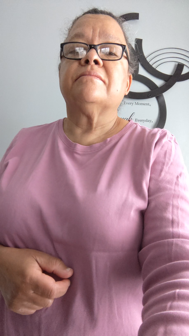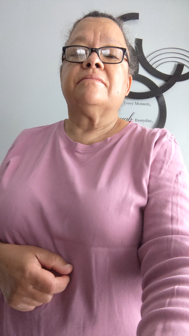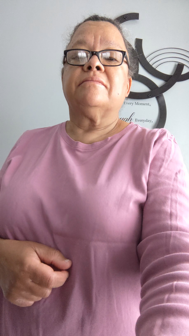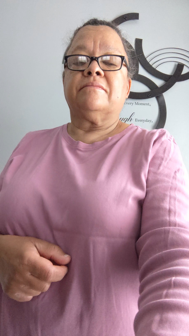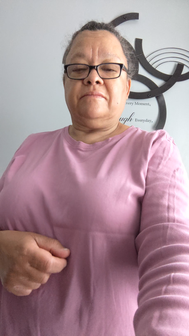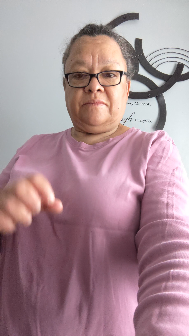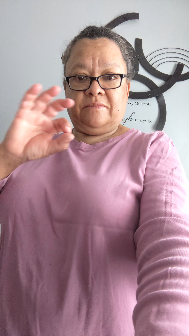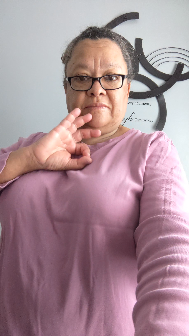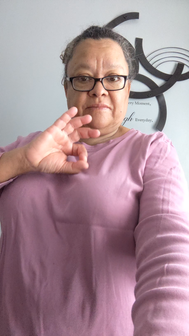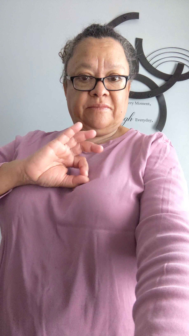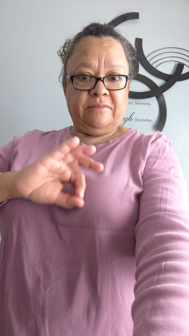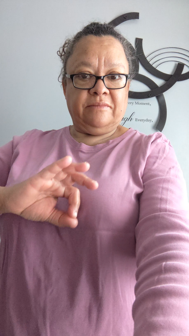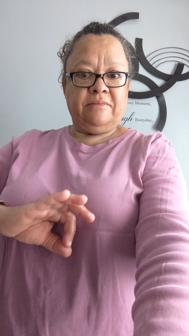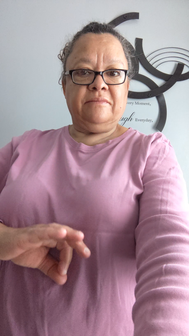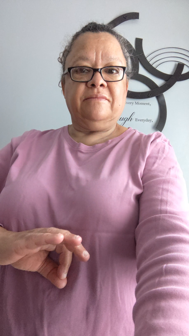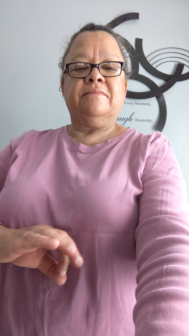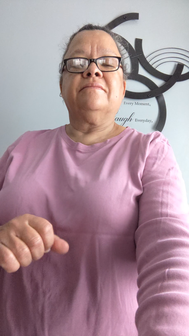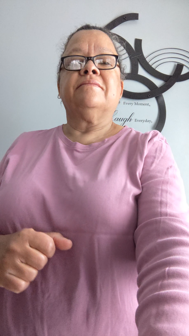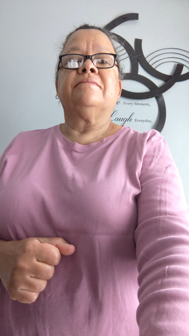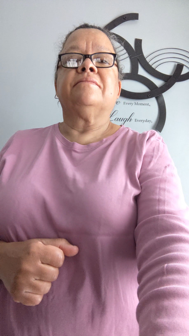button